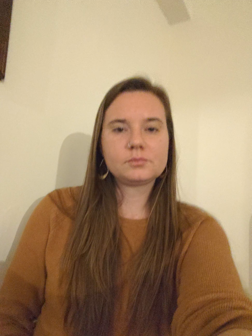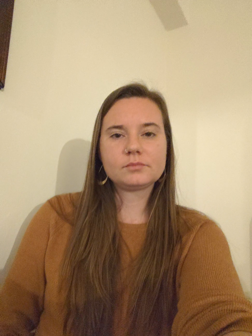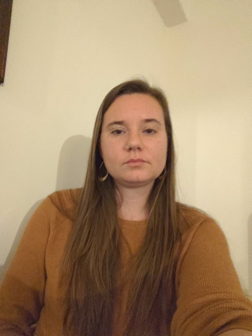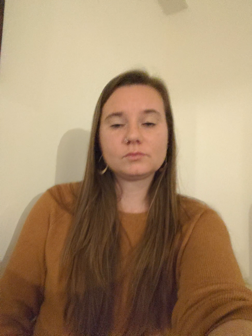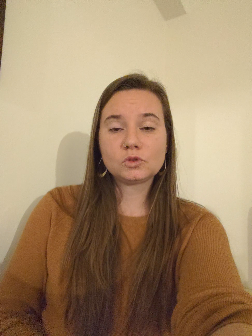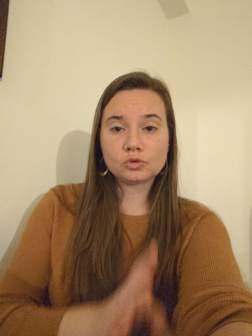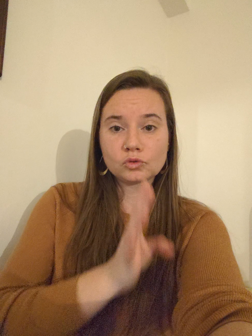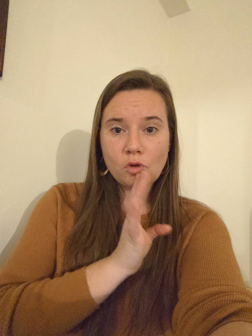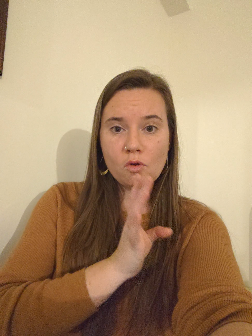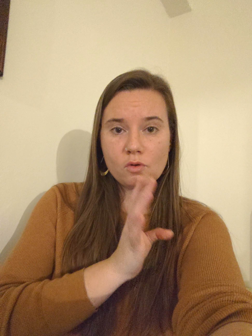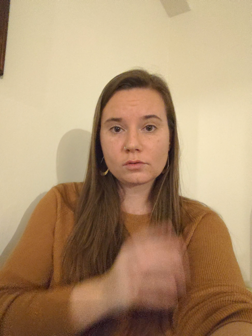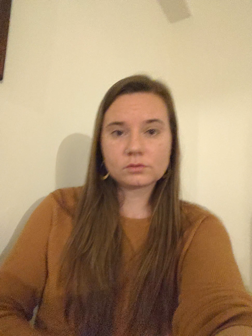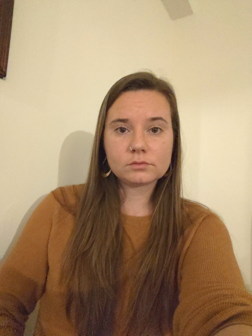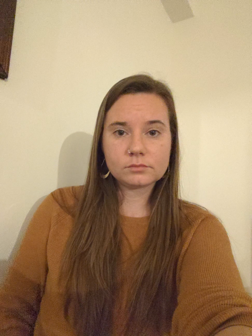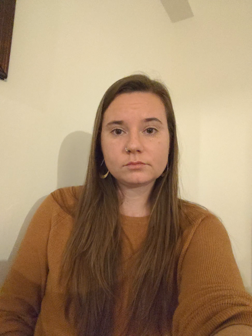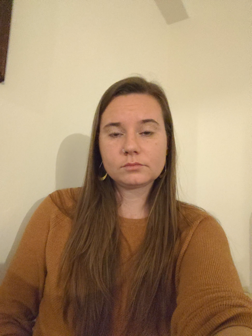talk